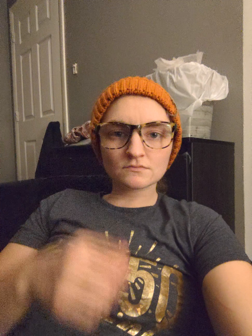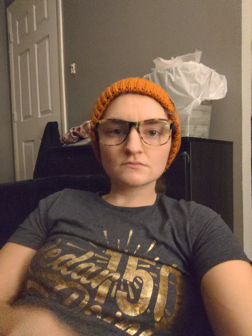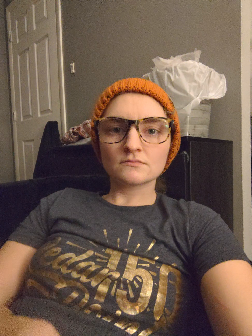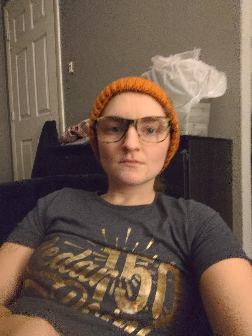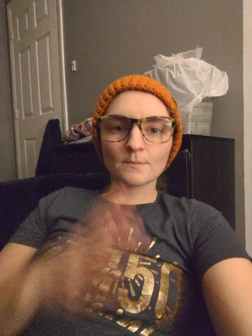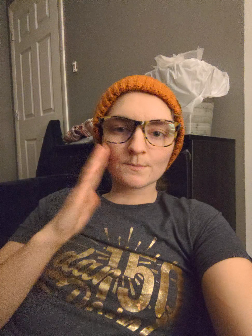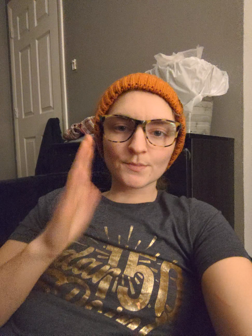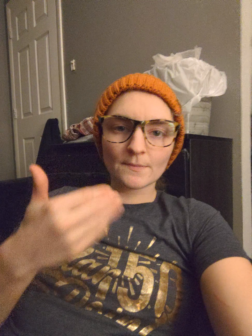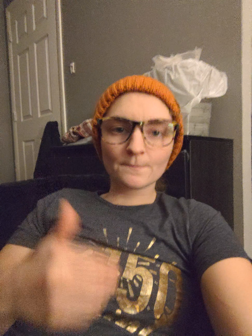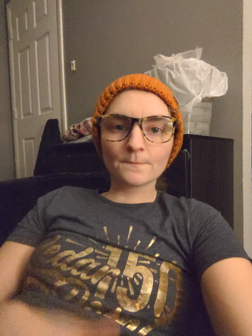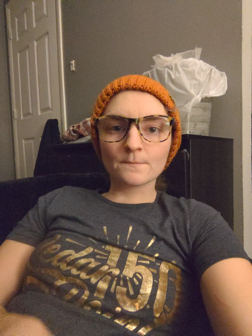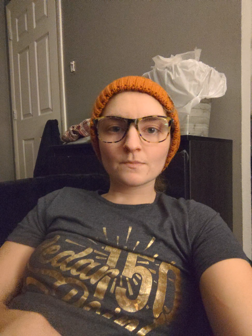bedroom